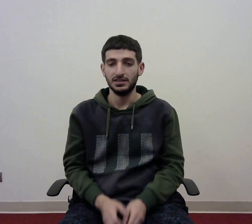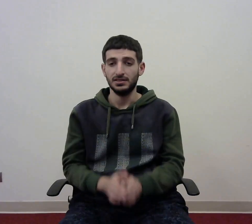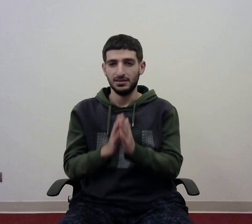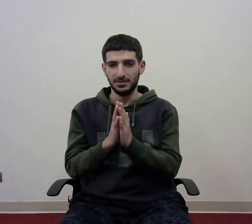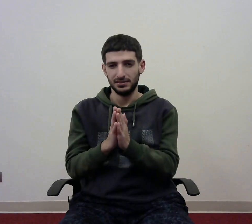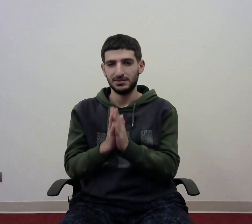xahiş